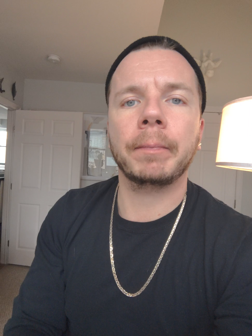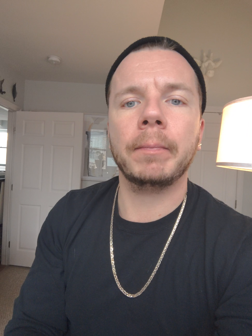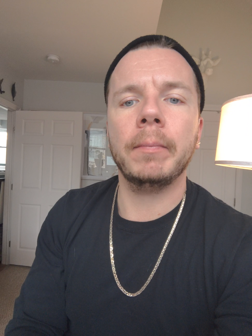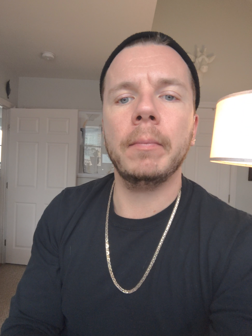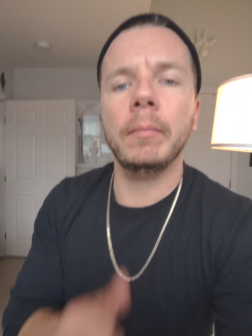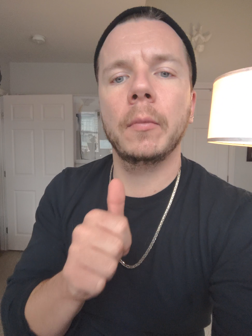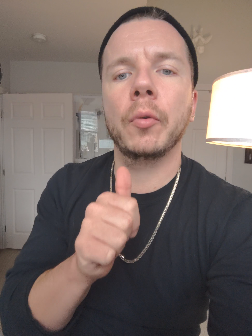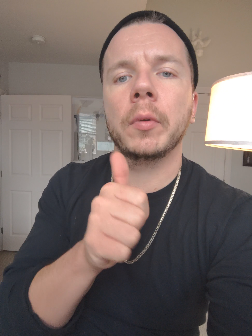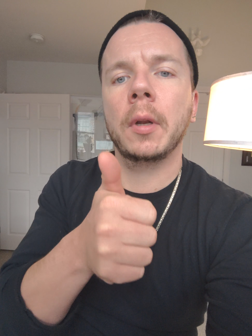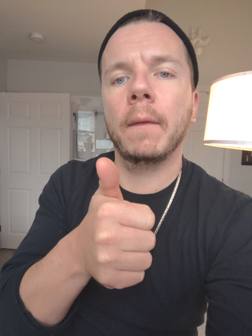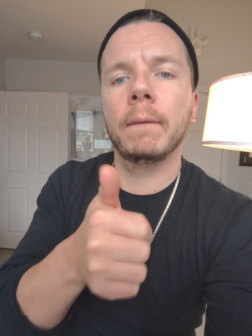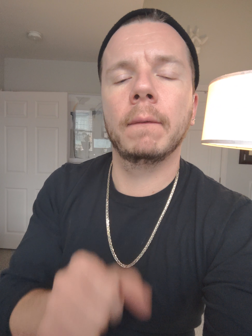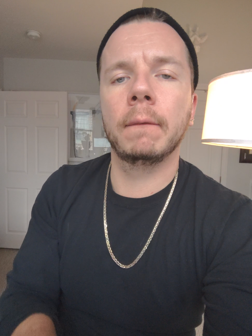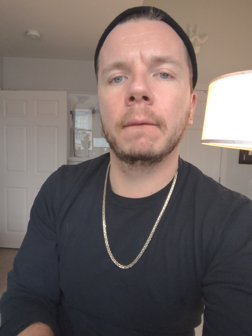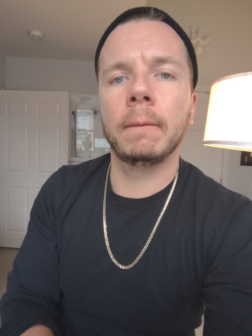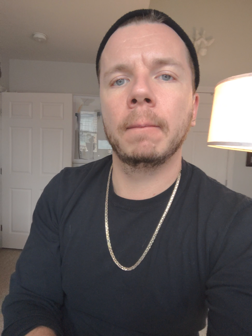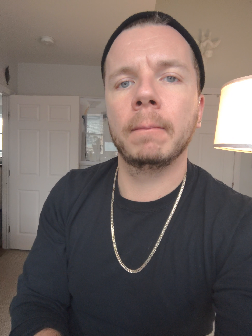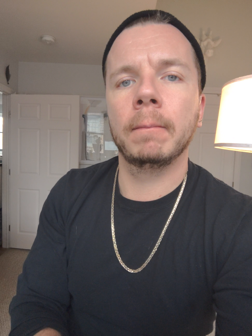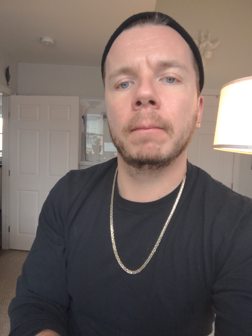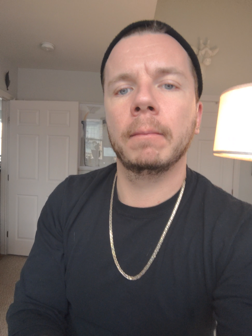yourself